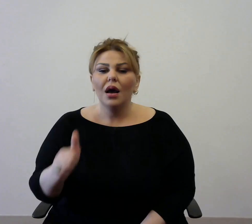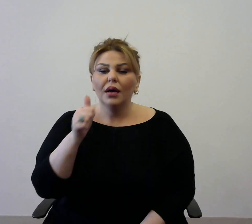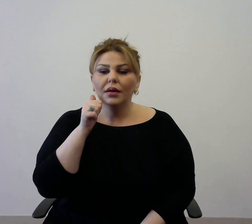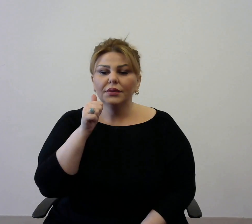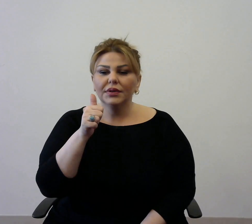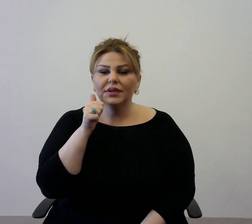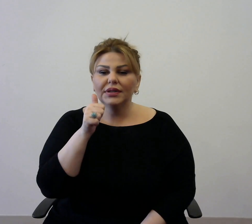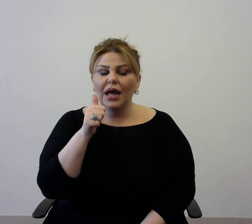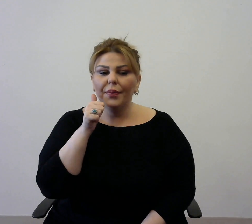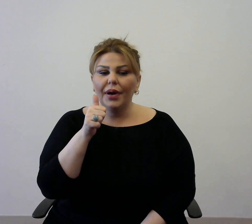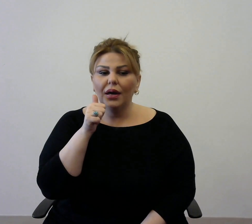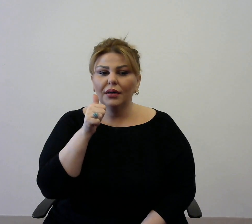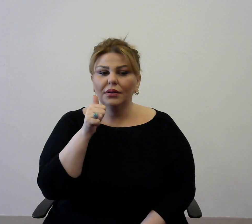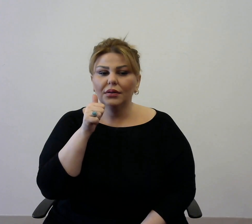sabah